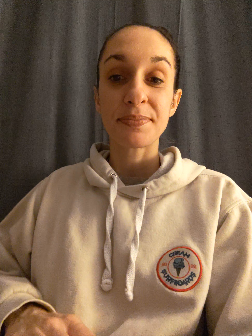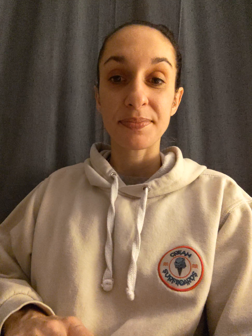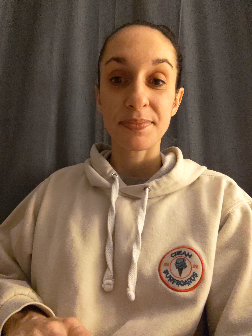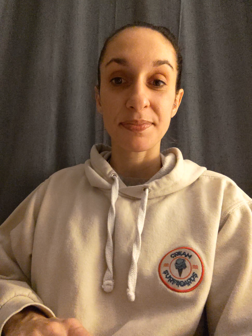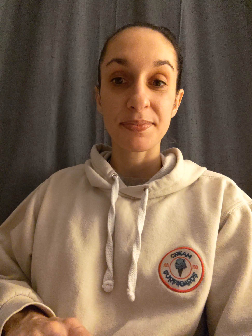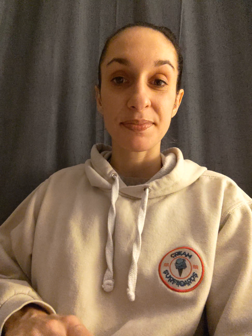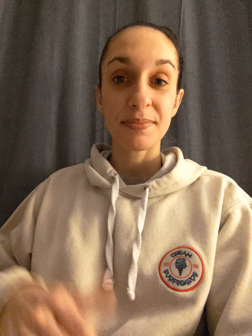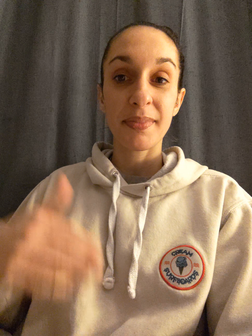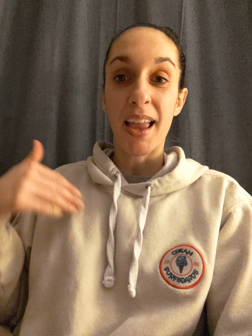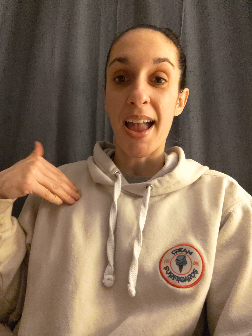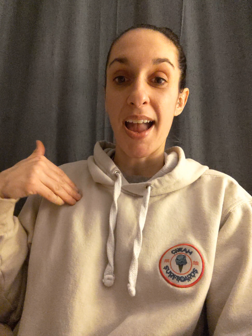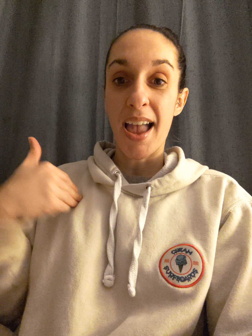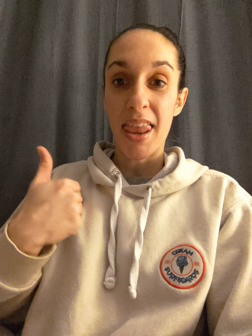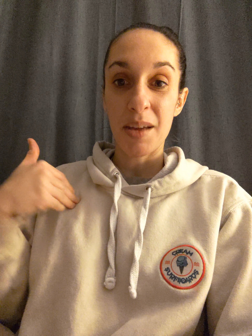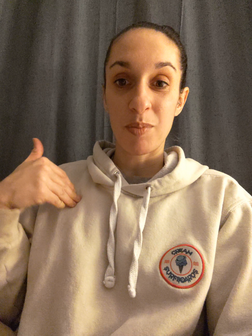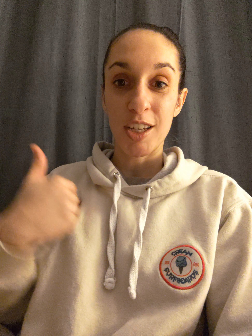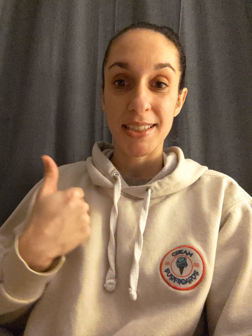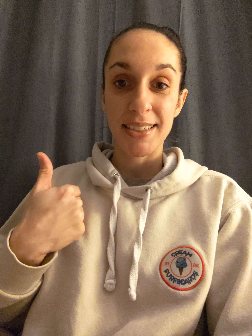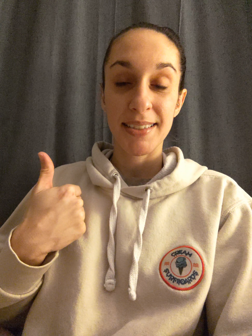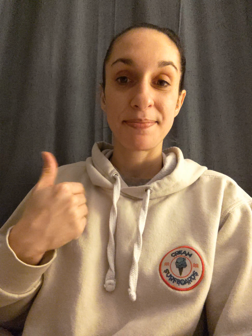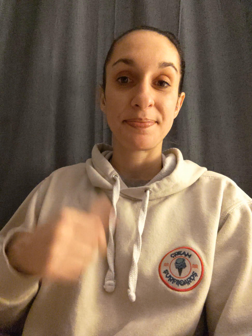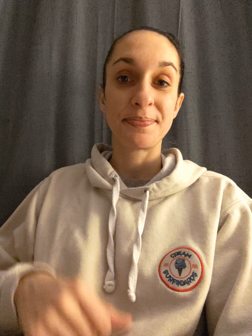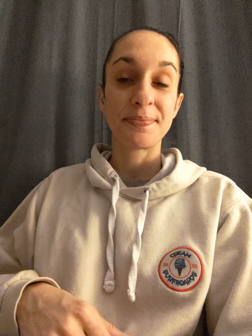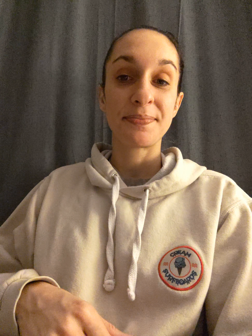animal